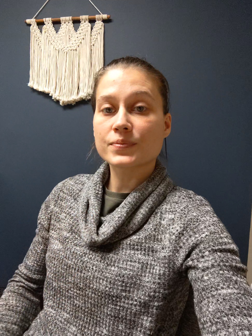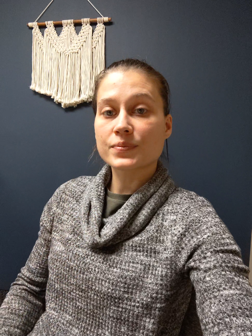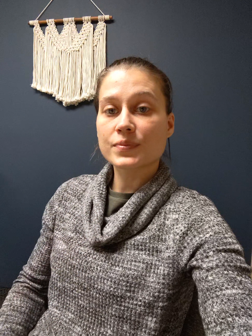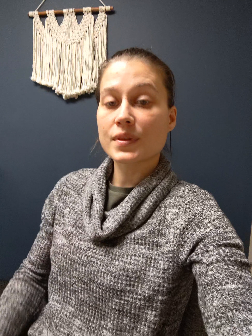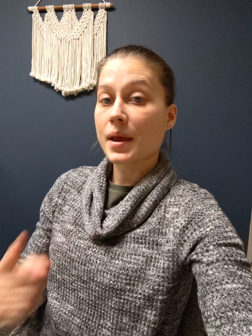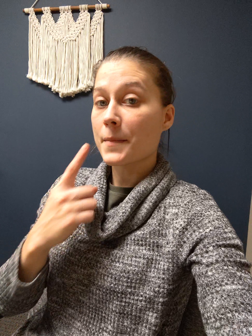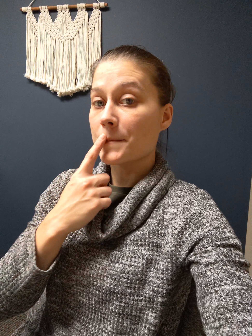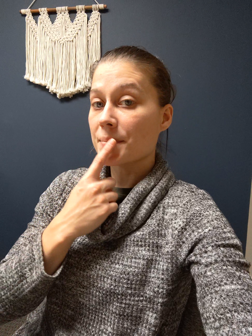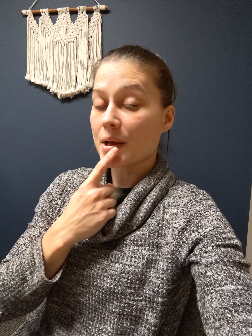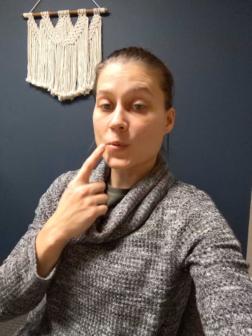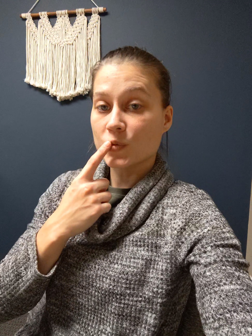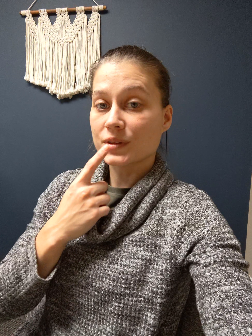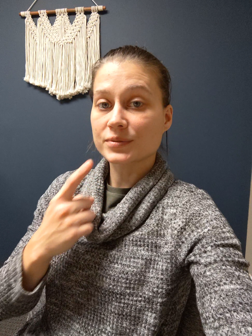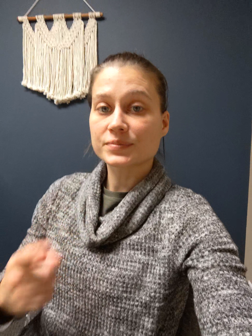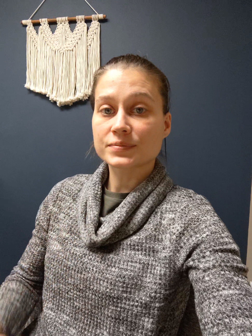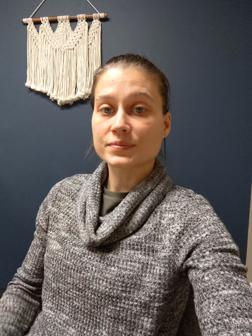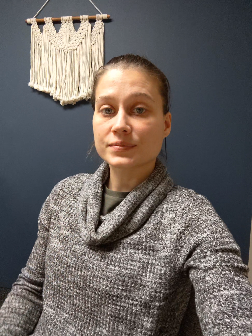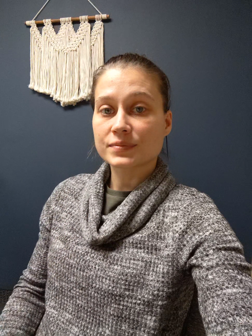mouth